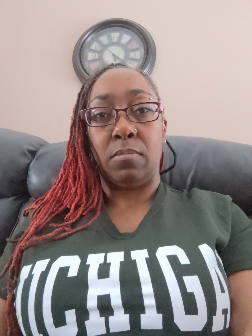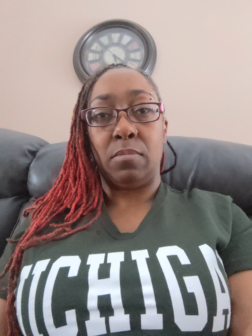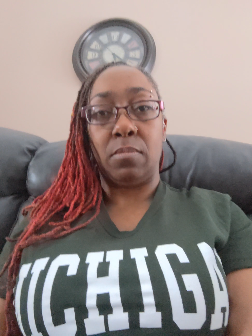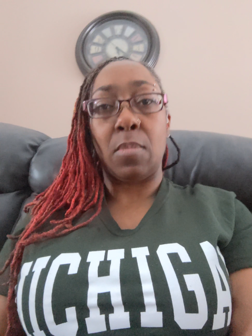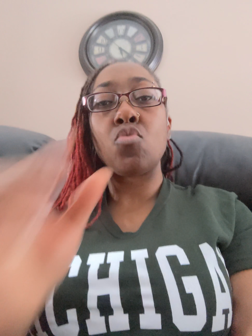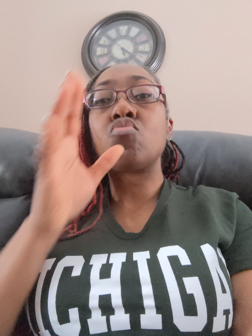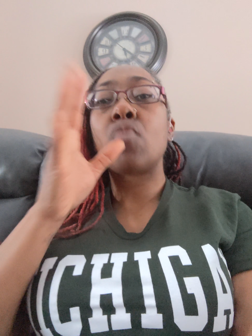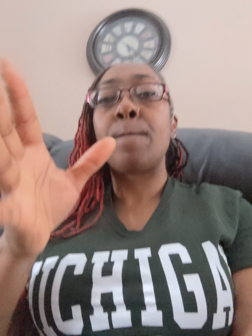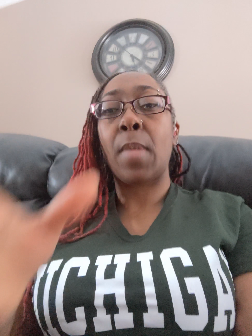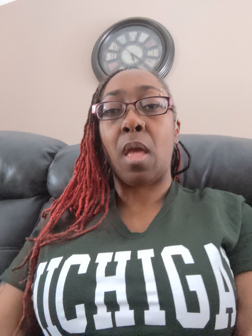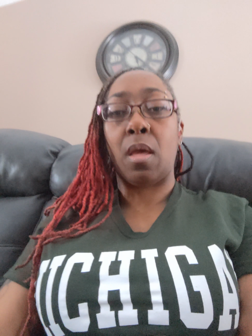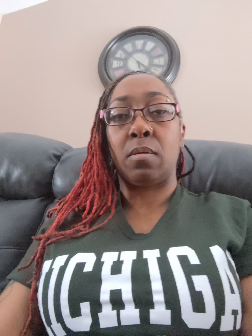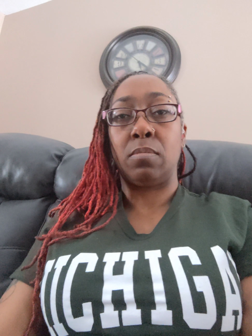grandma